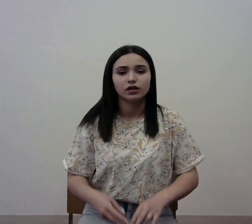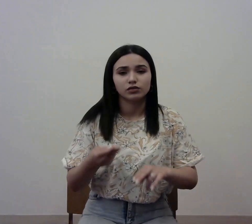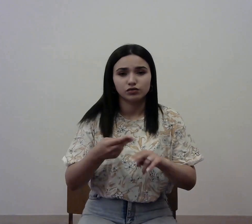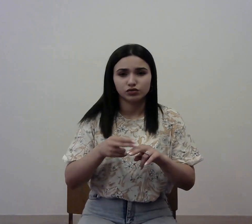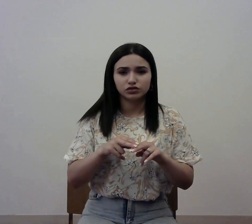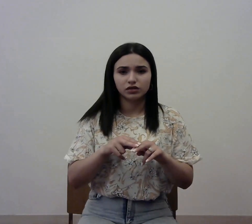burda